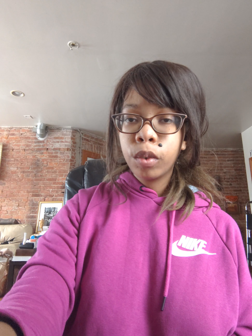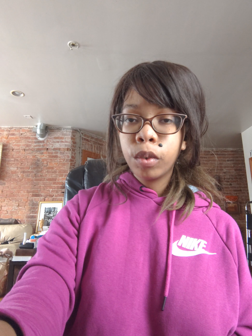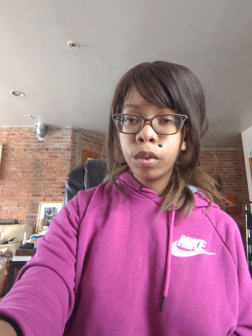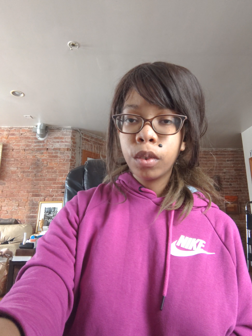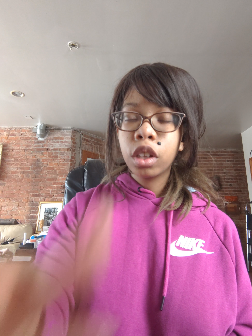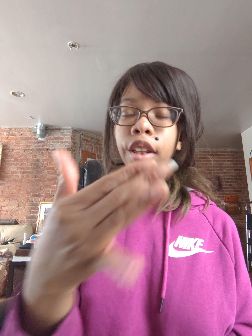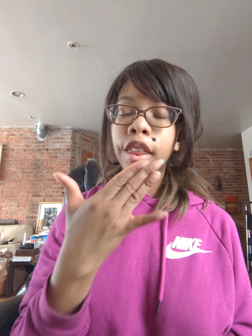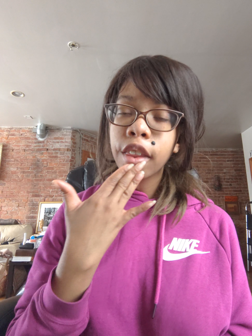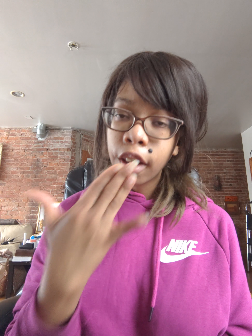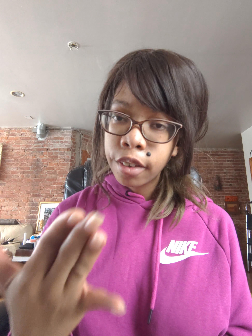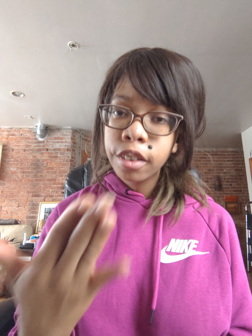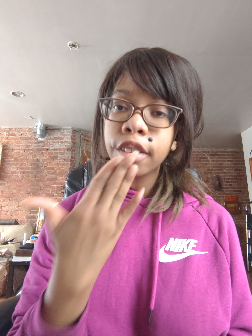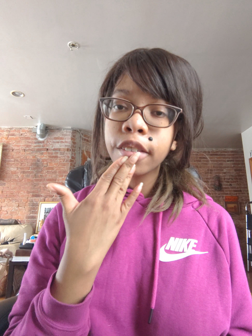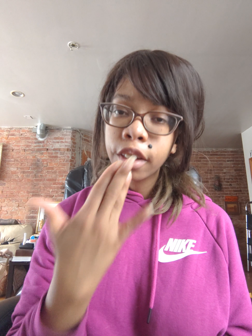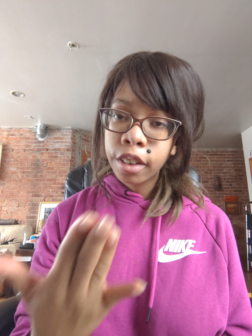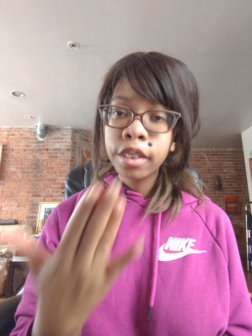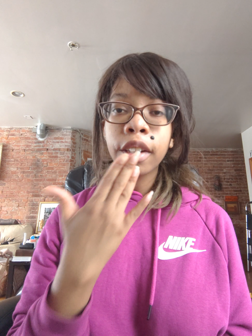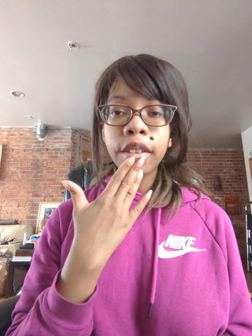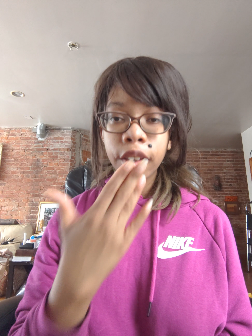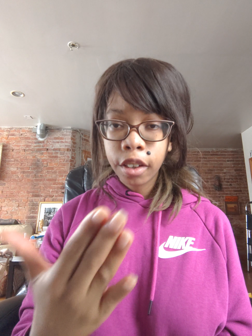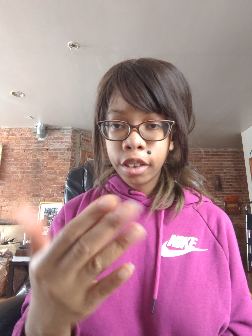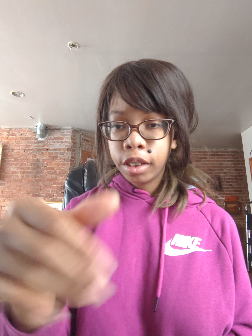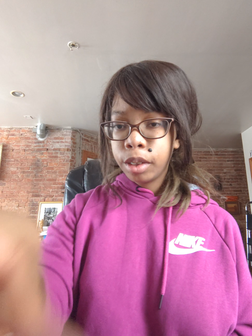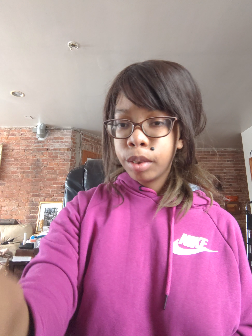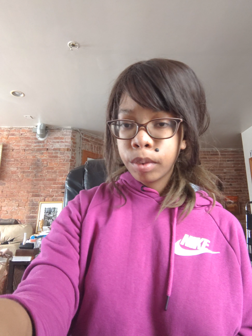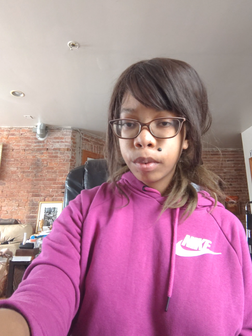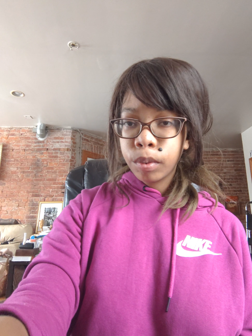thank you